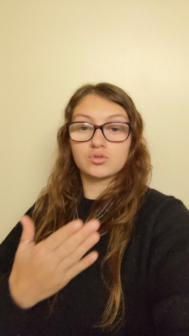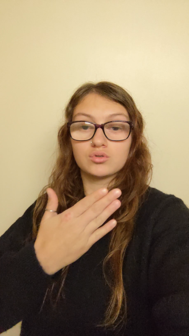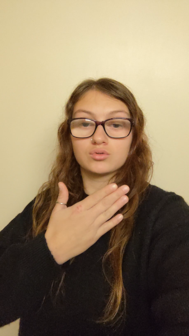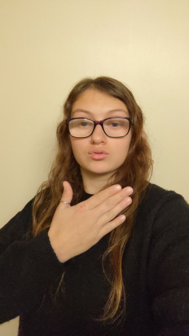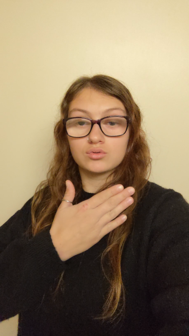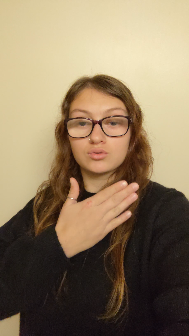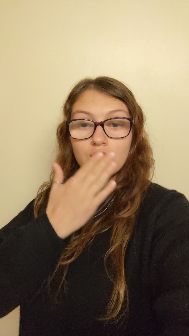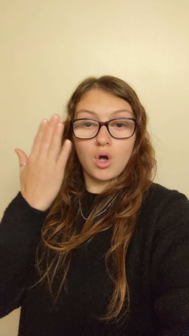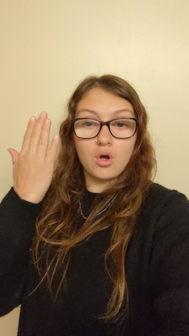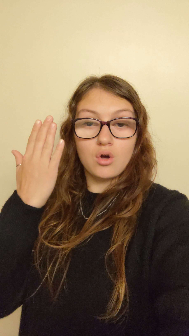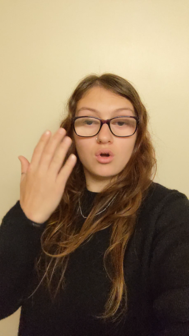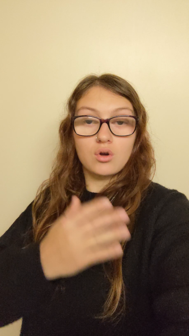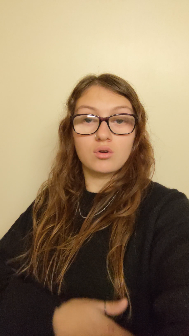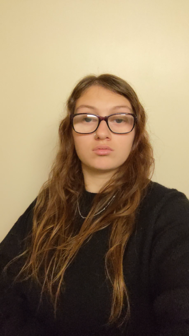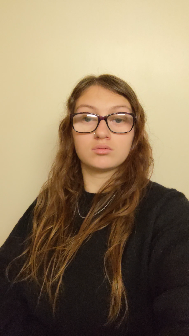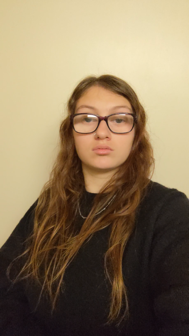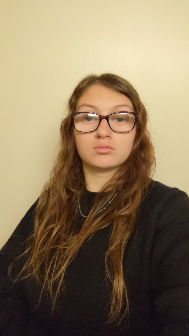all gone